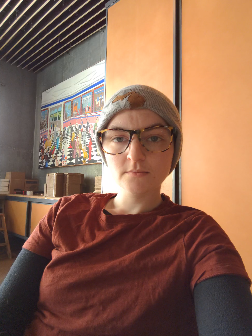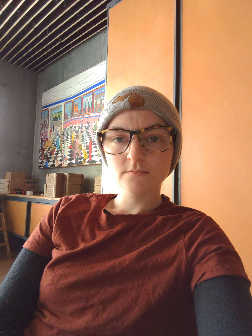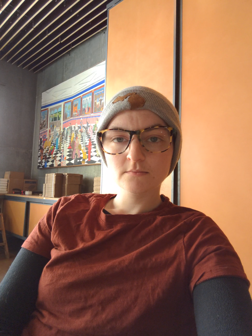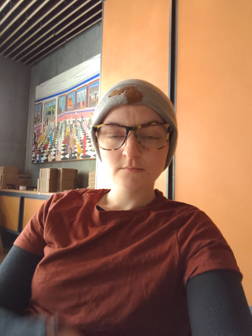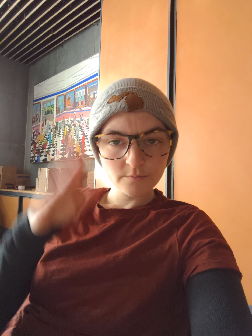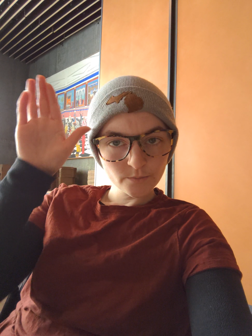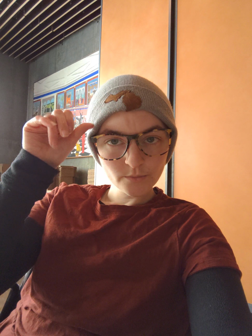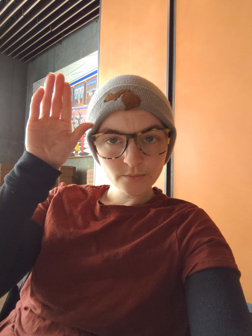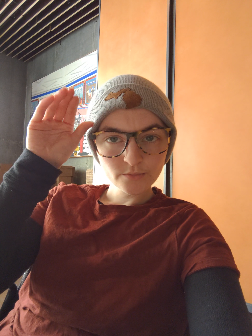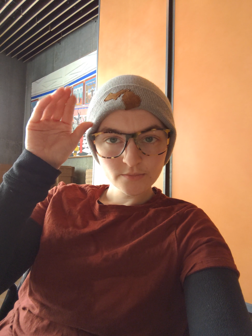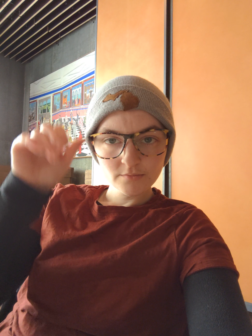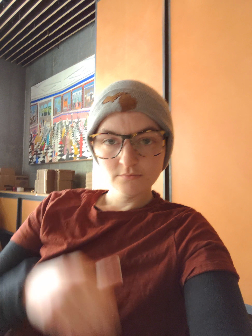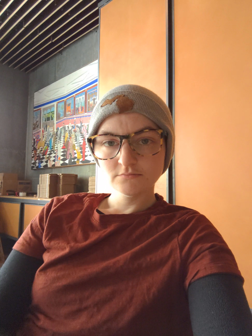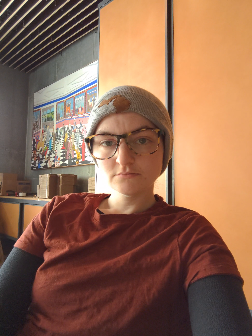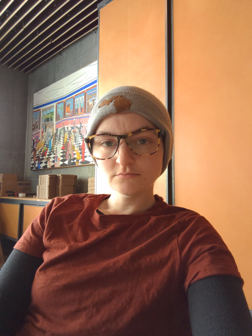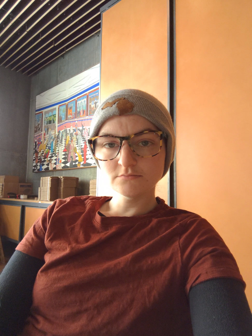donkey